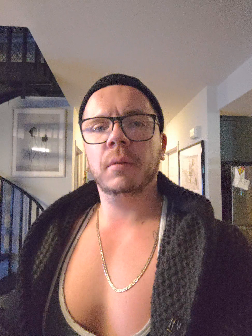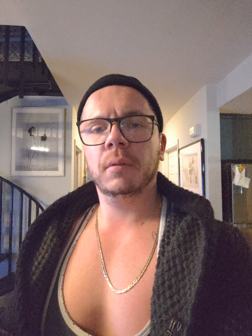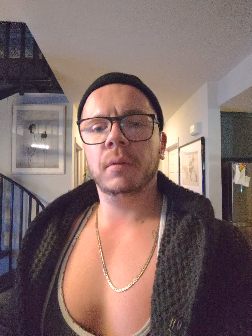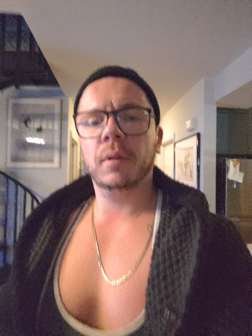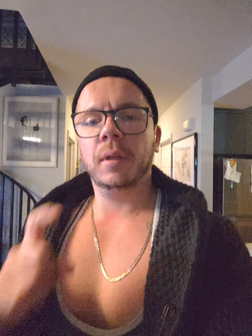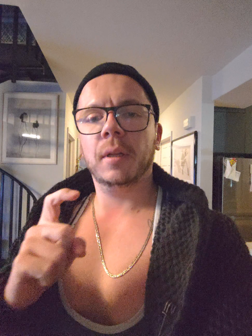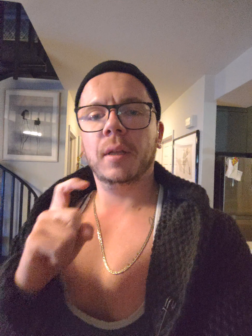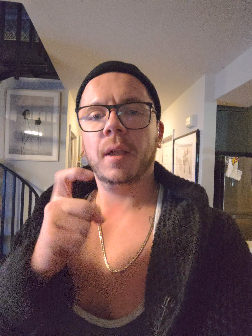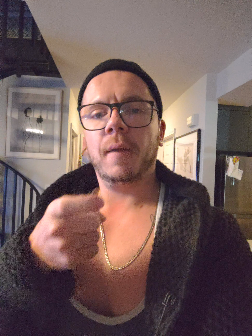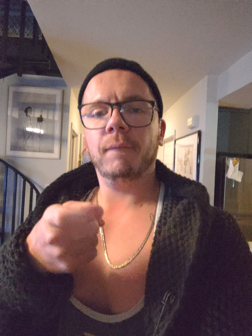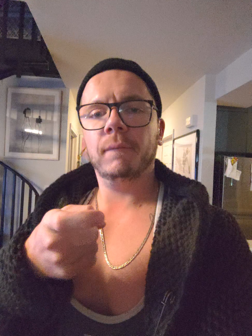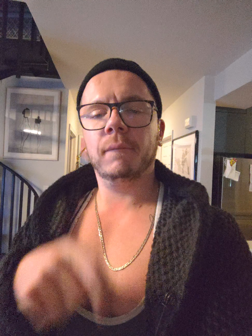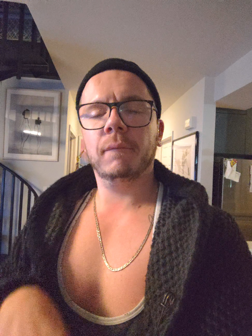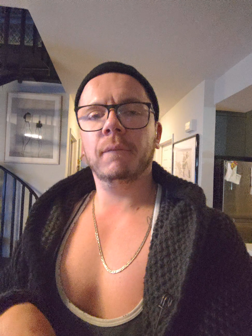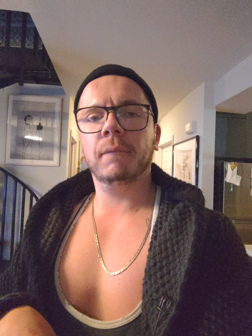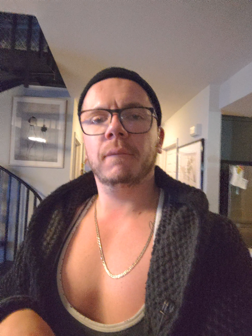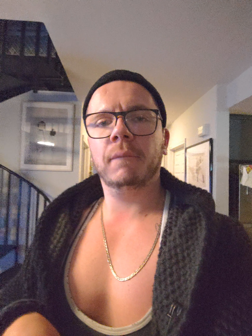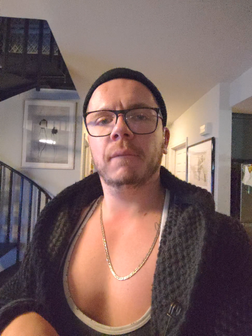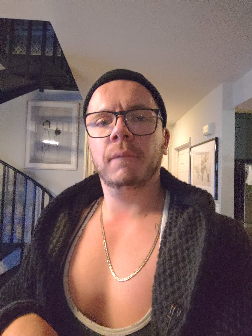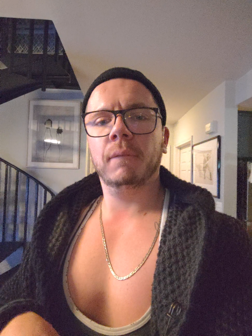gift